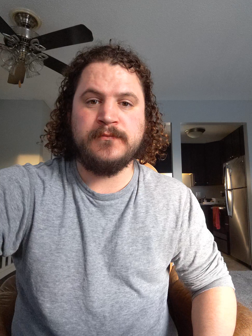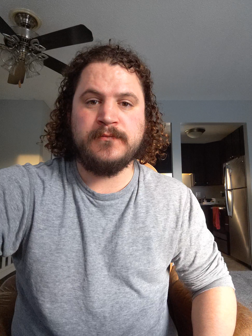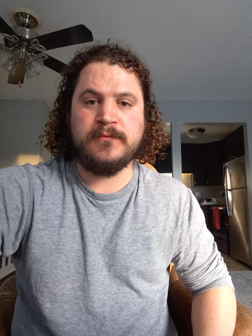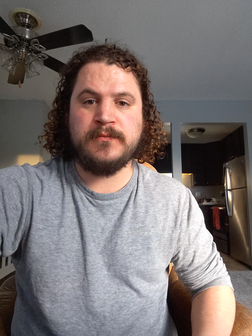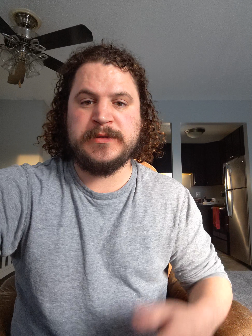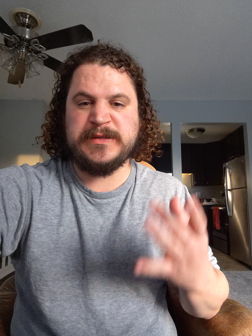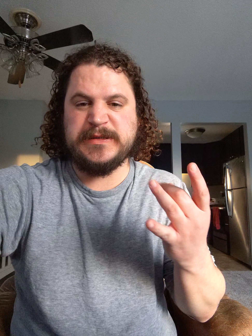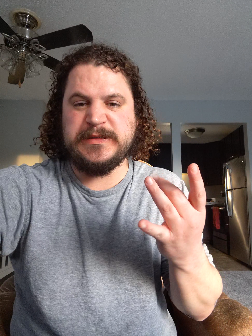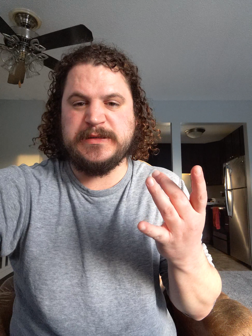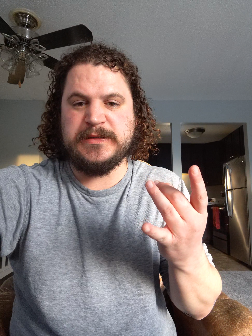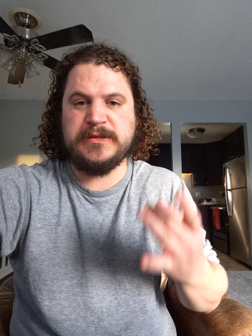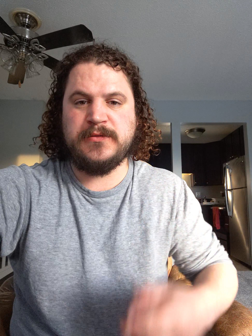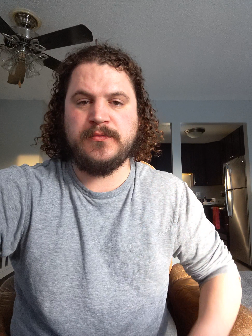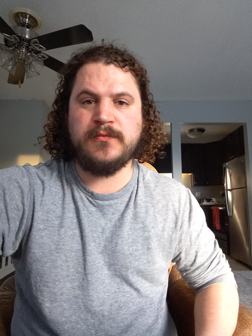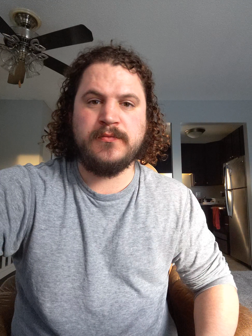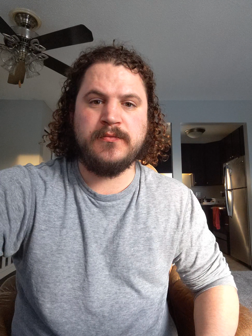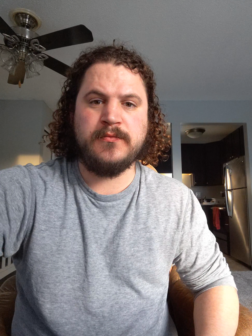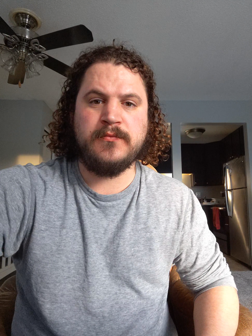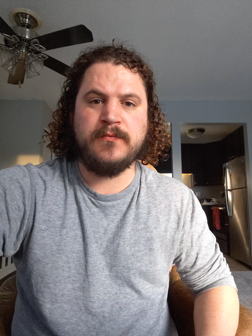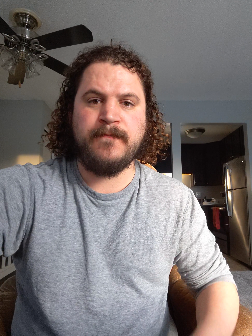sticky